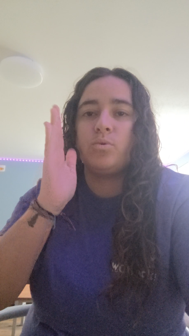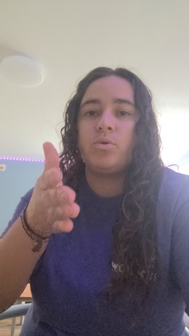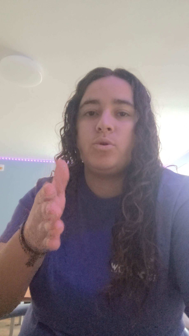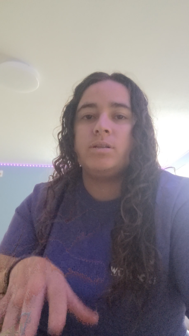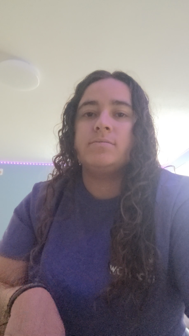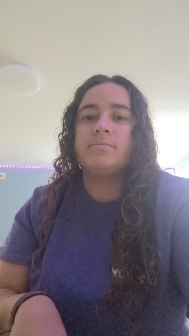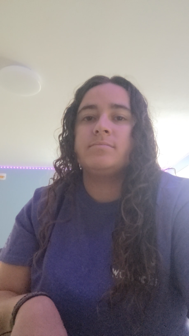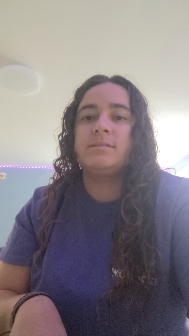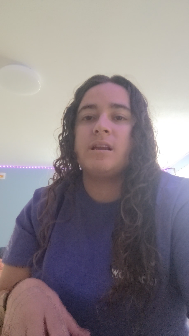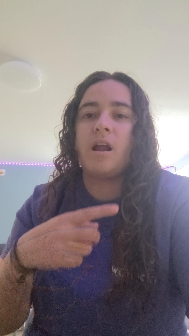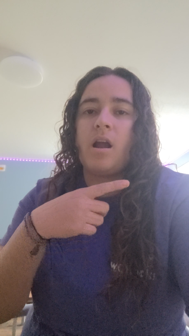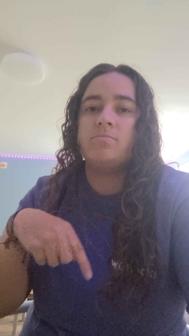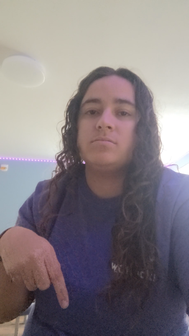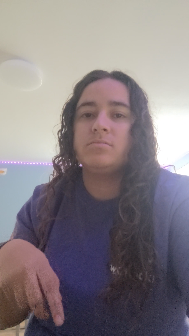cut